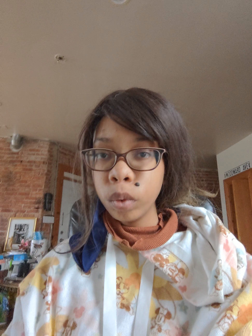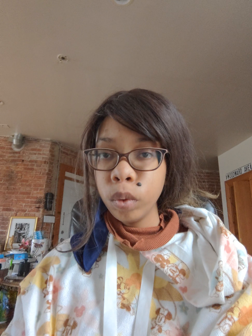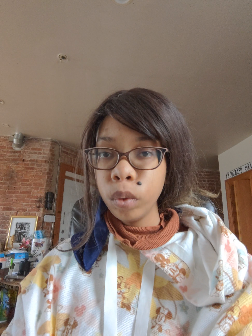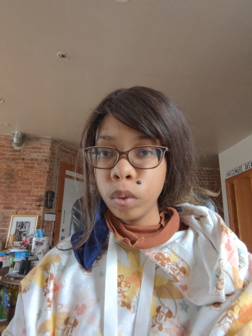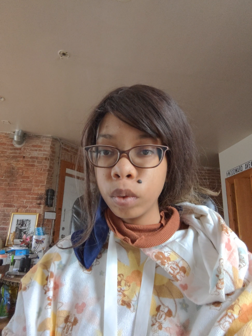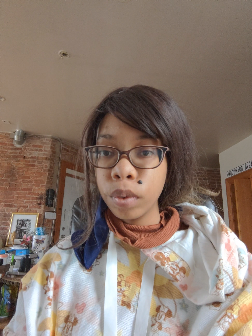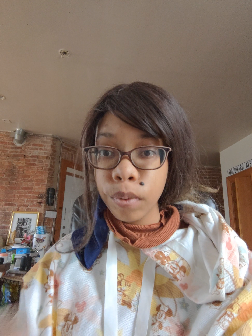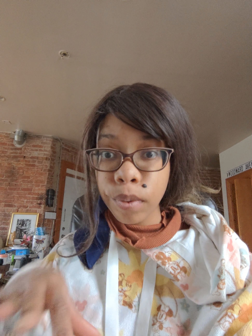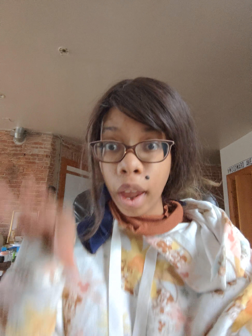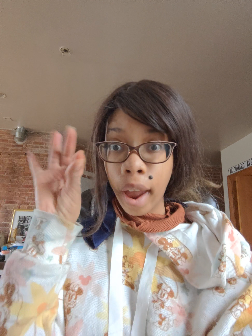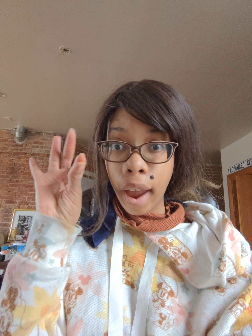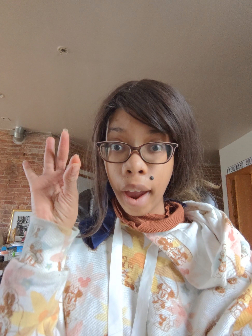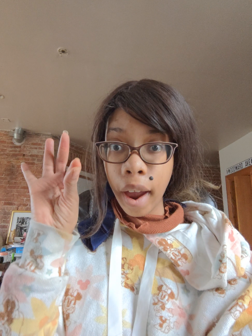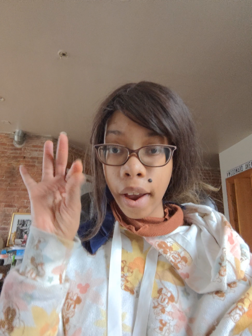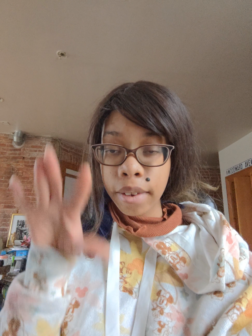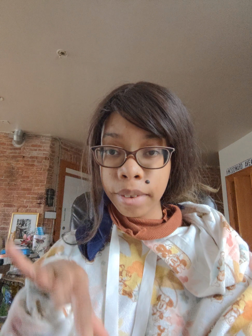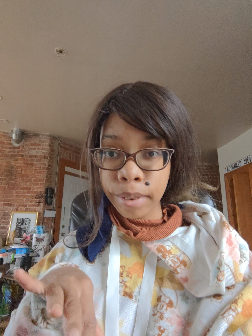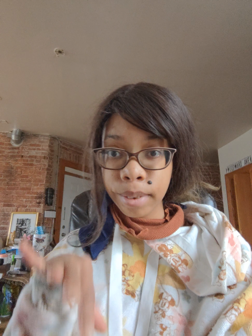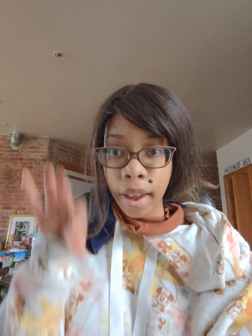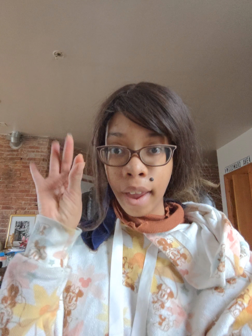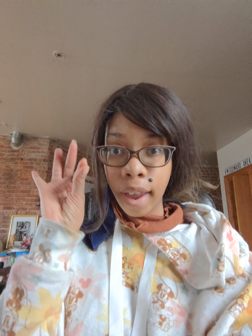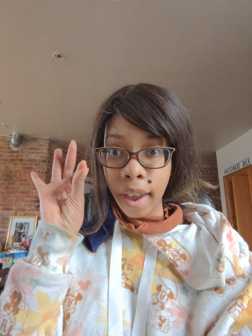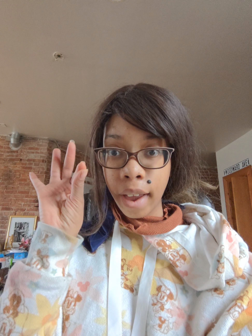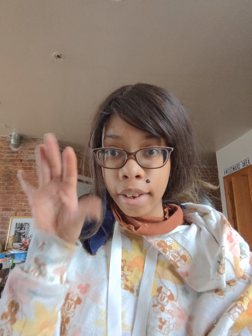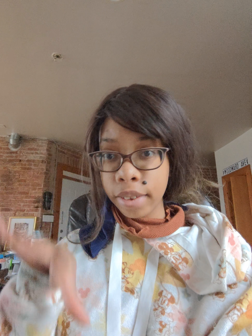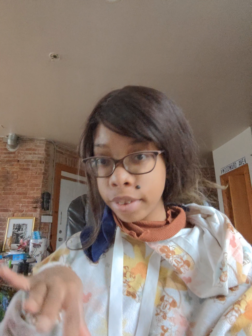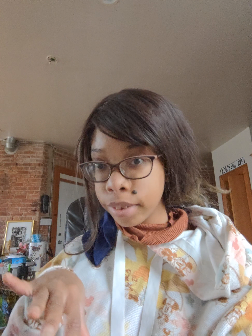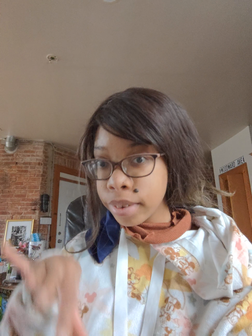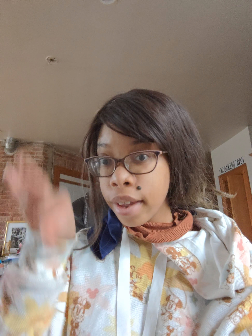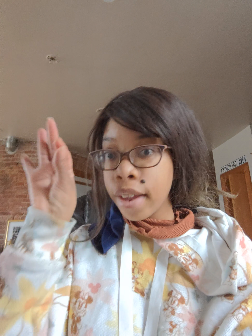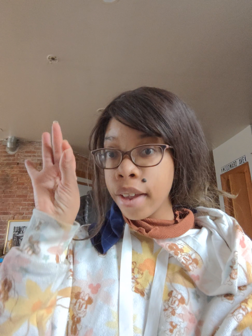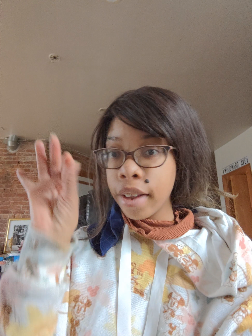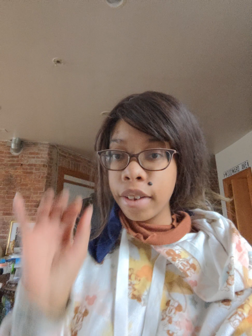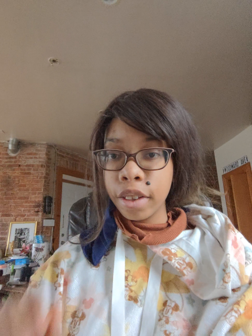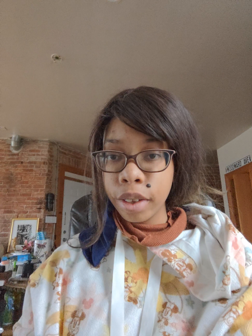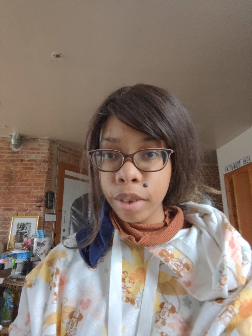find